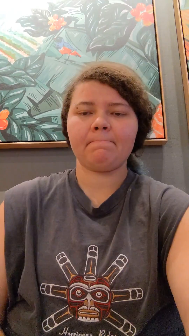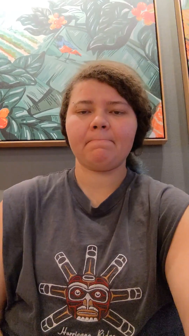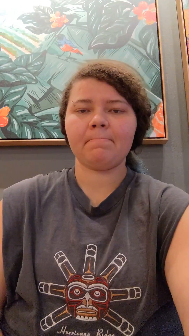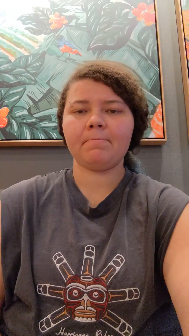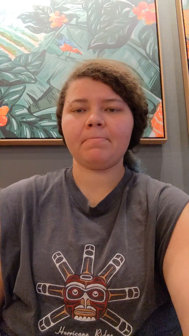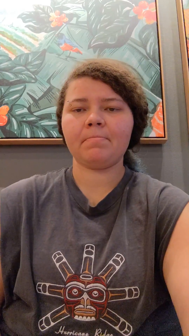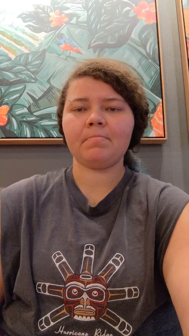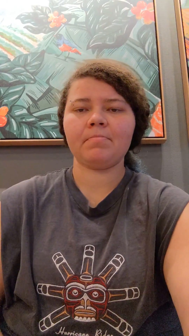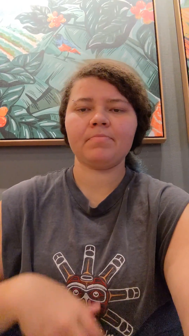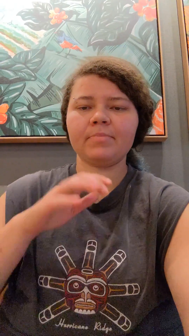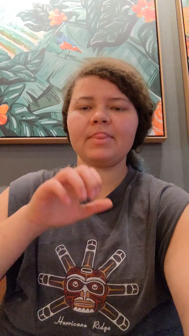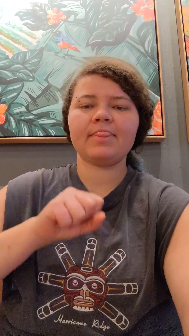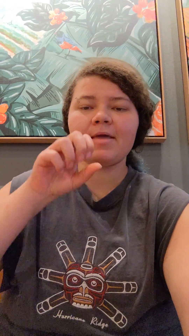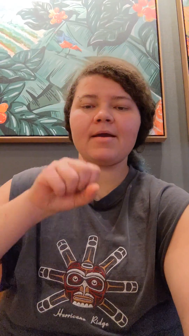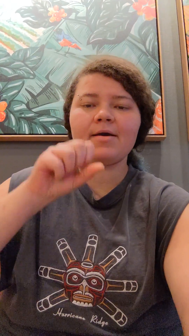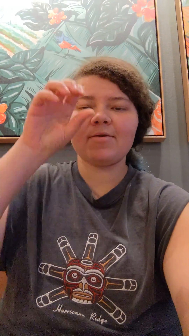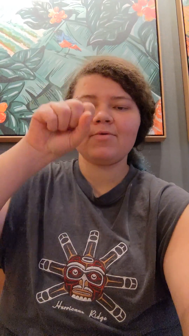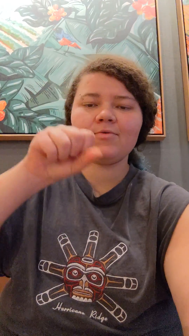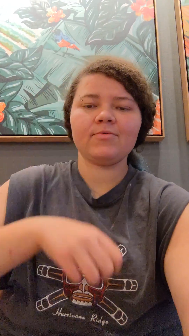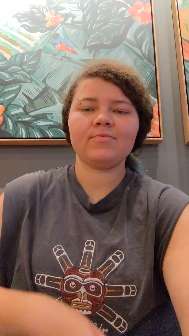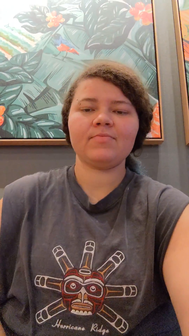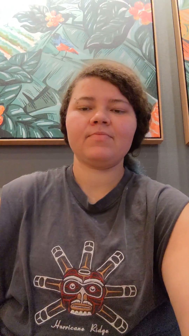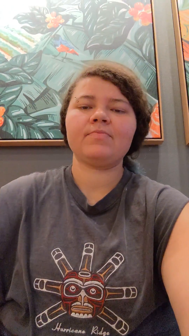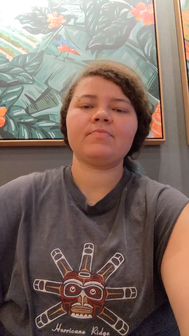ladder